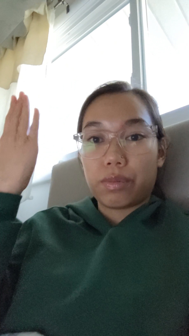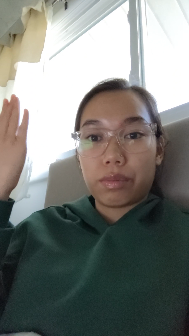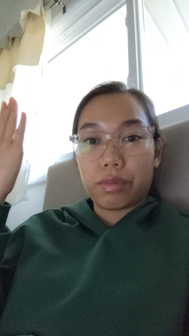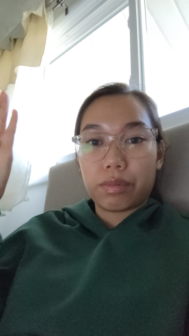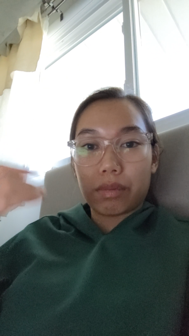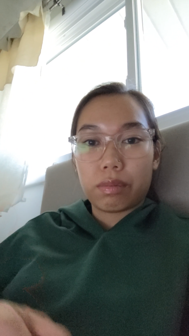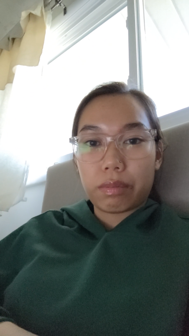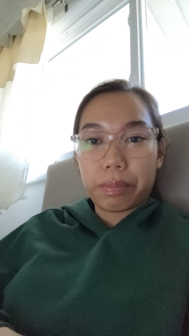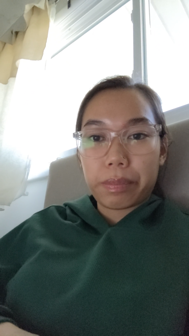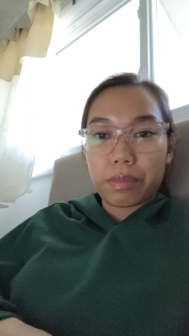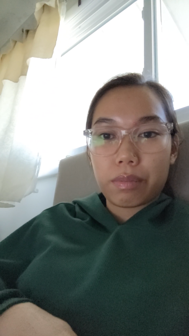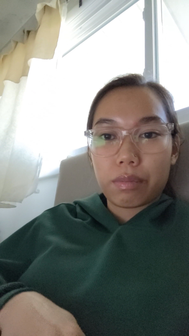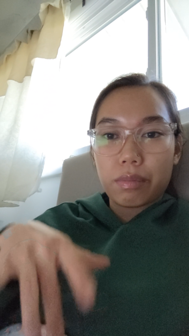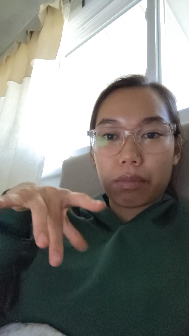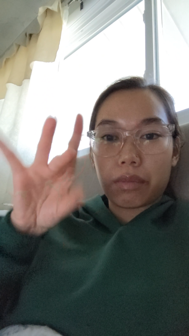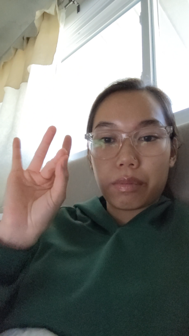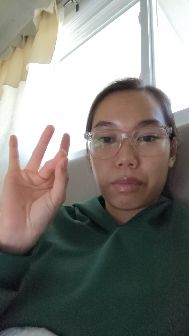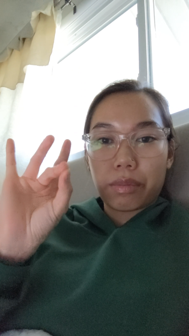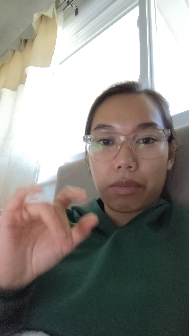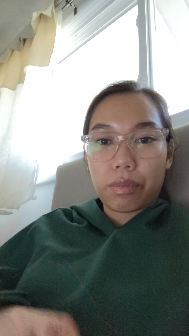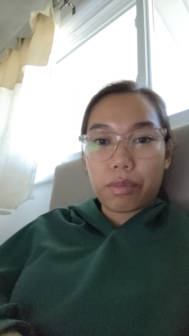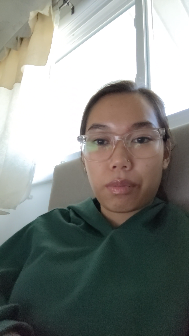pick